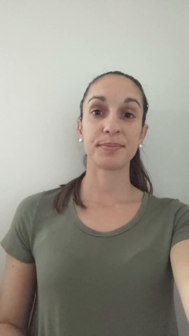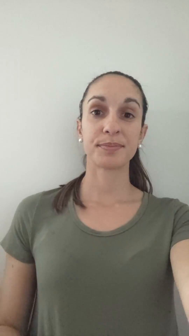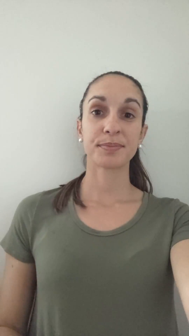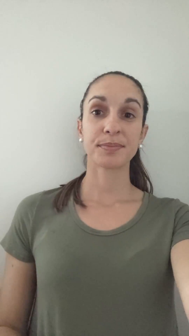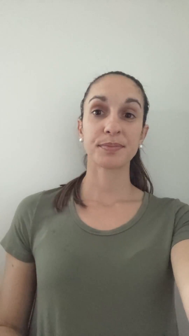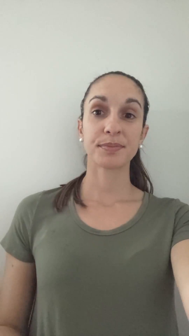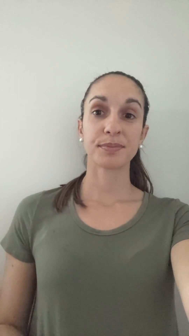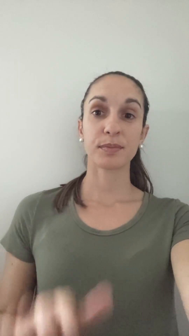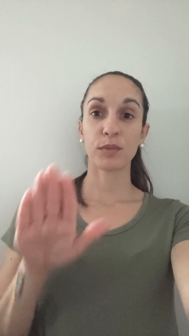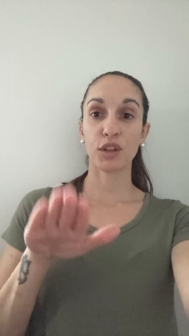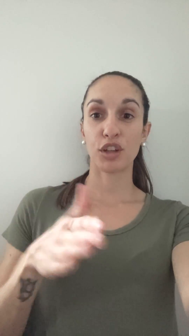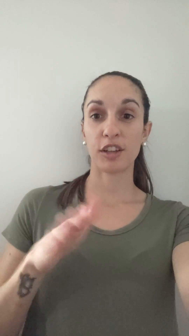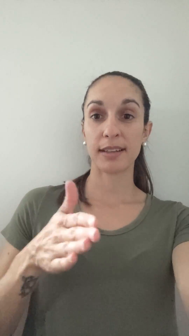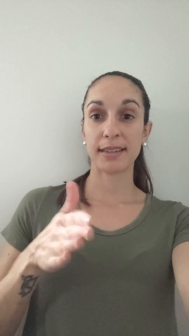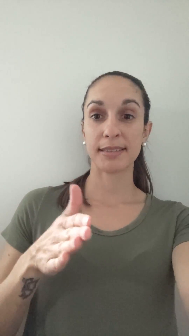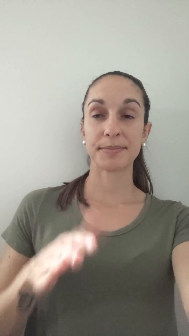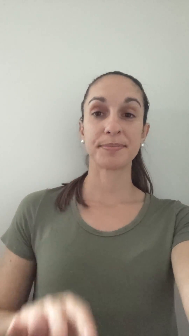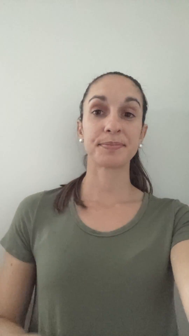cook